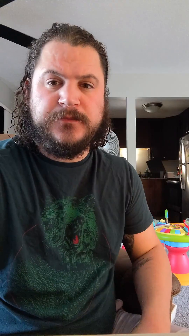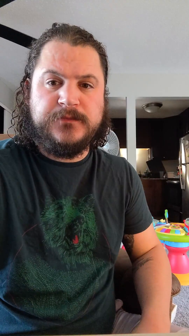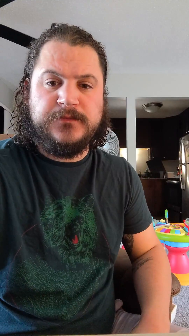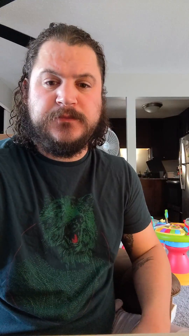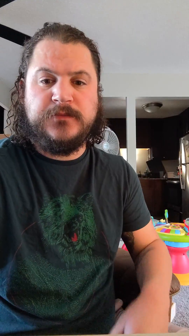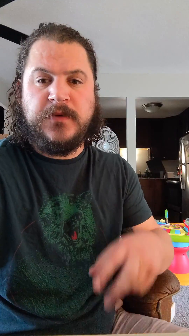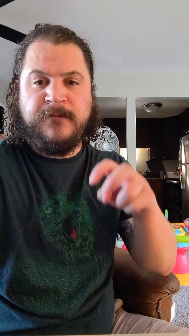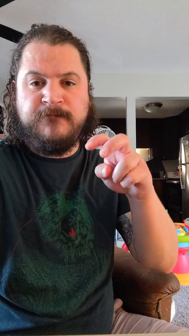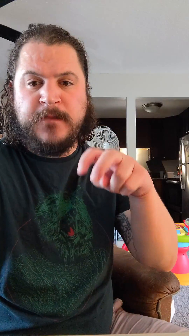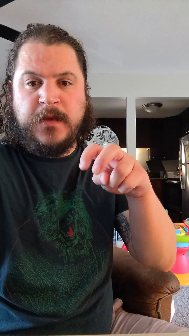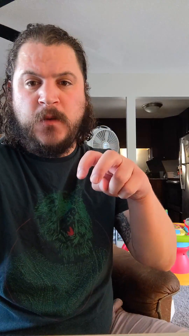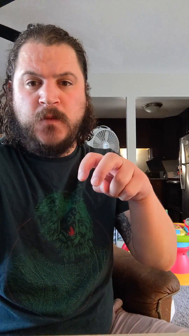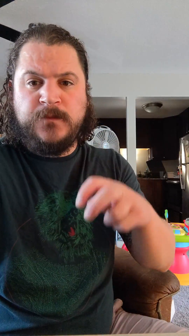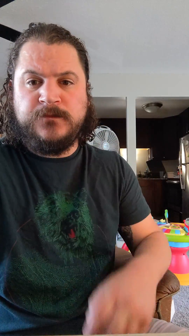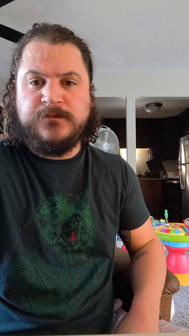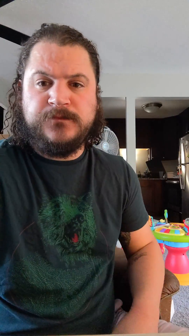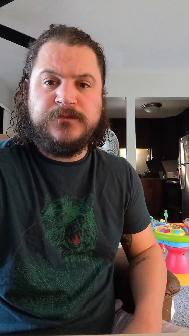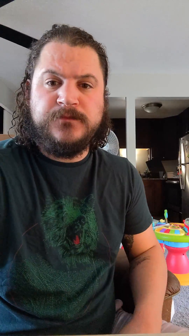potato